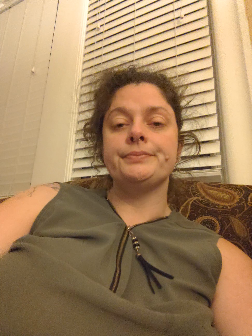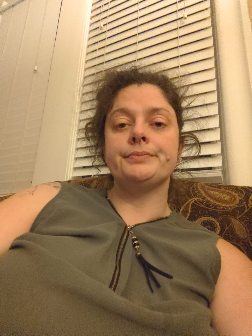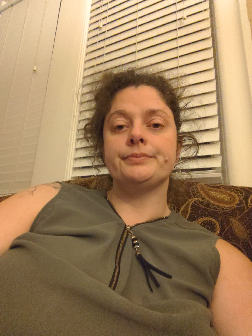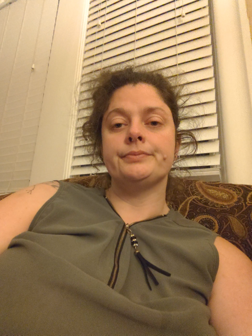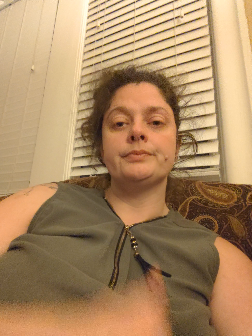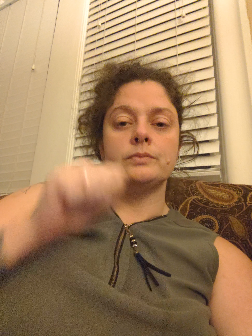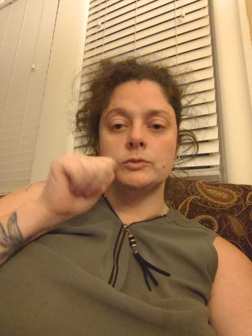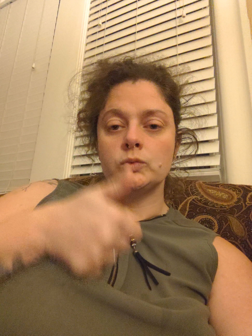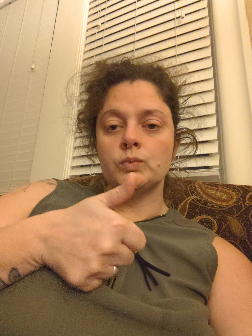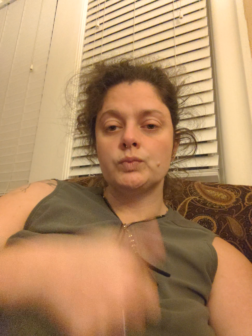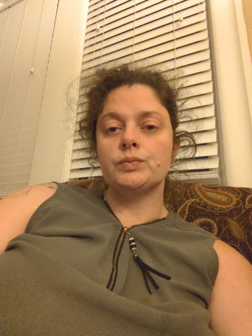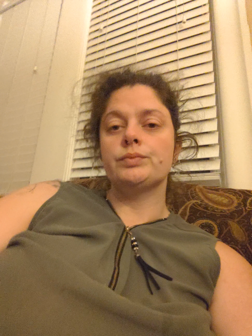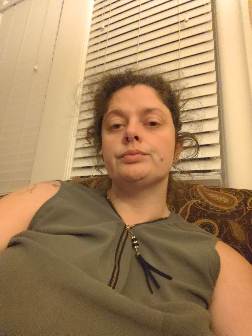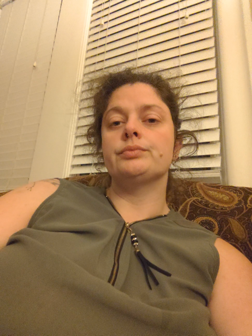tomorrow